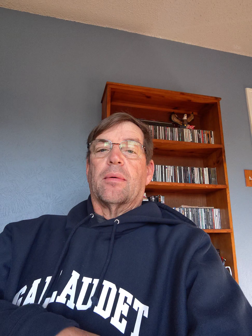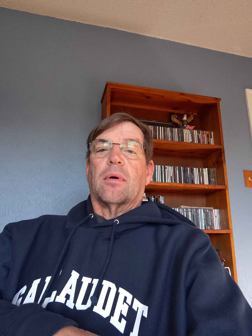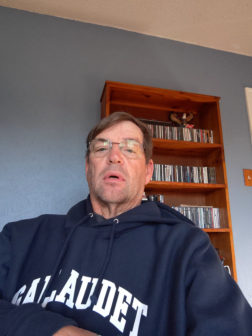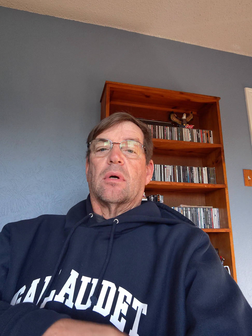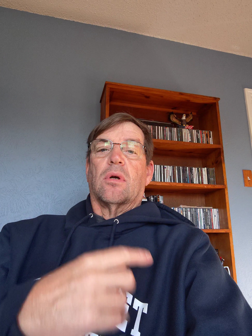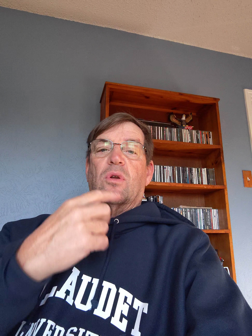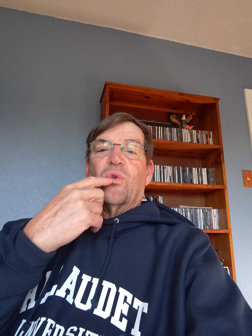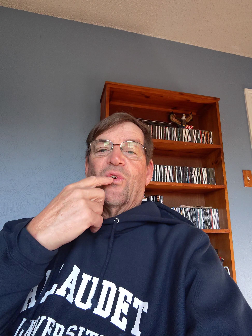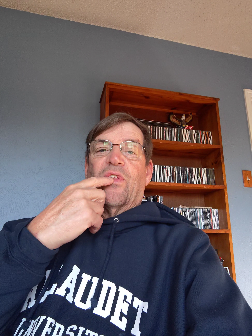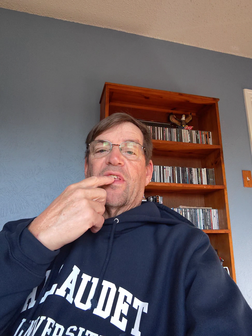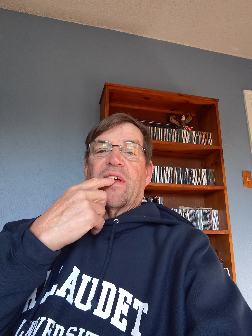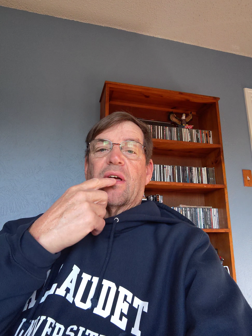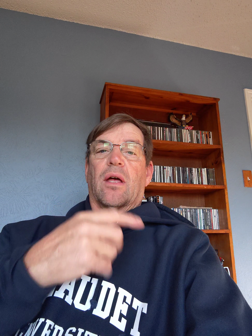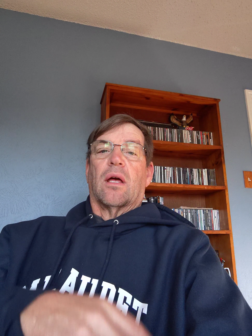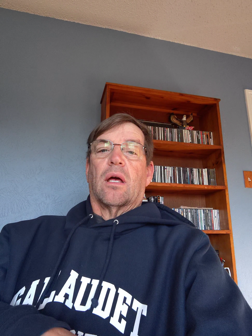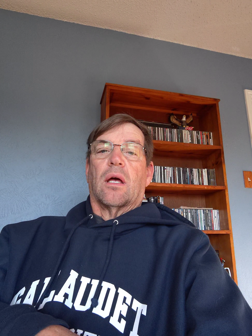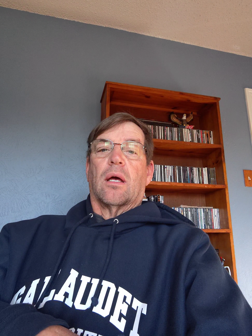tooth